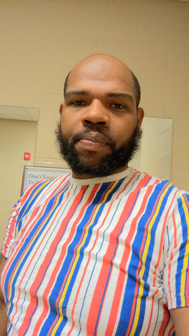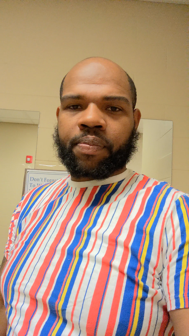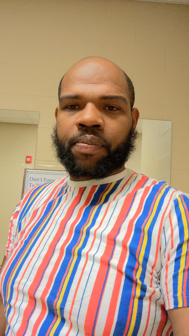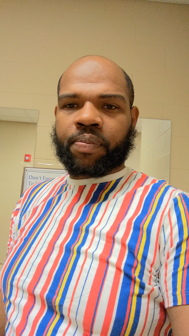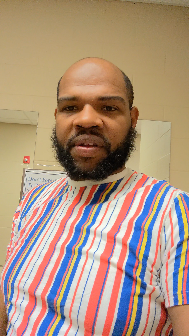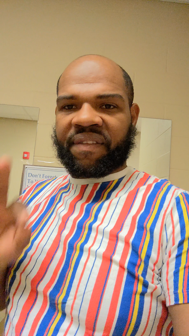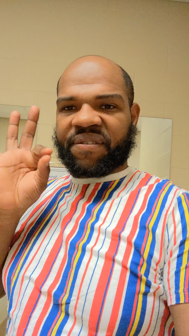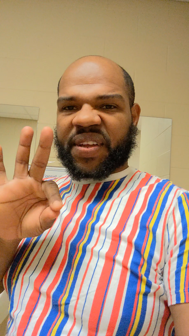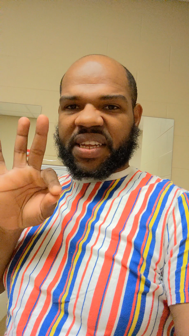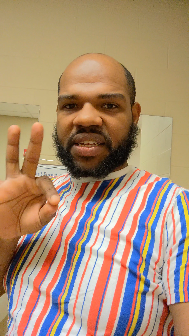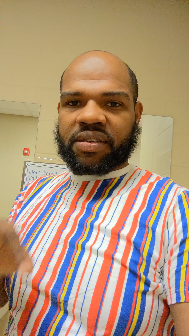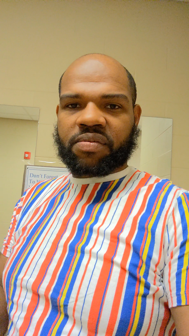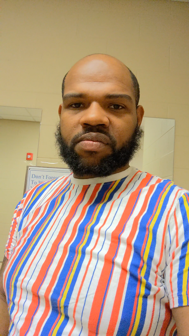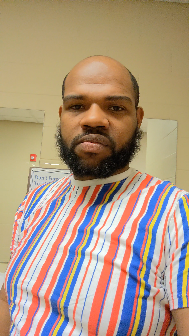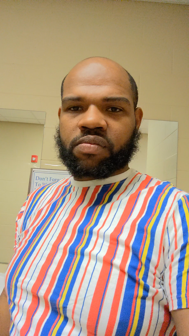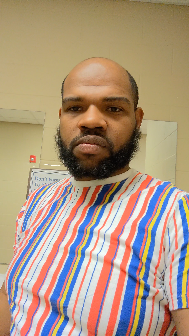fit